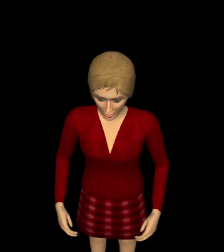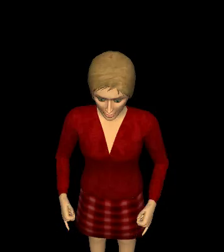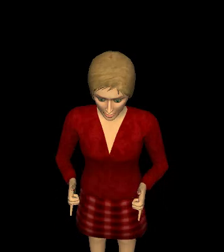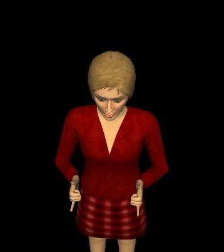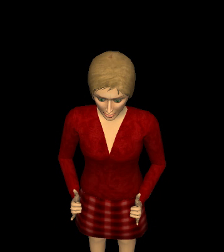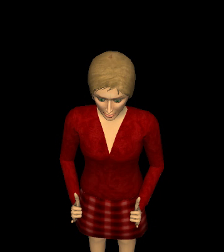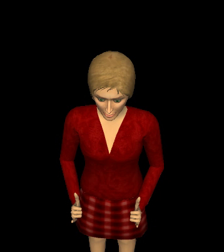كرسي